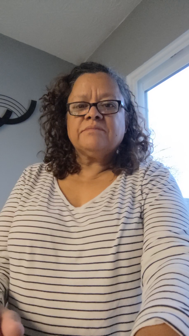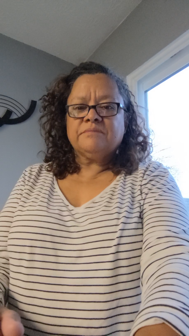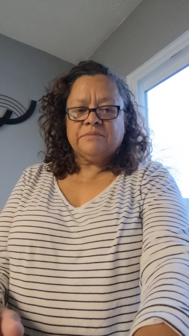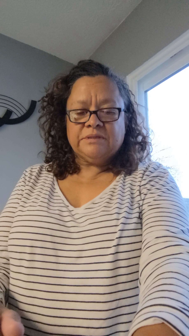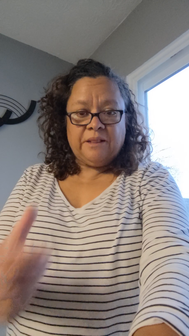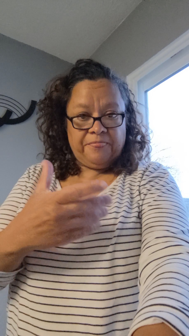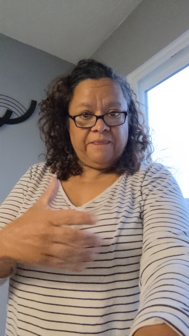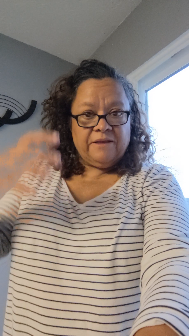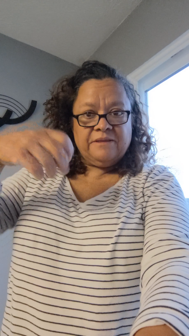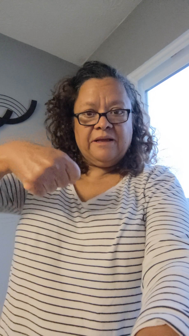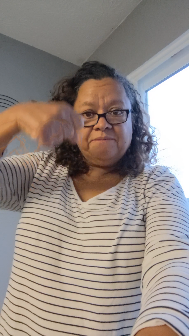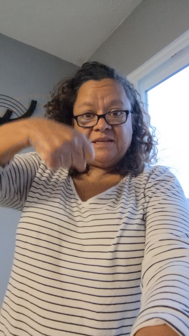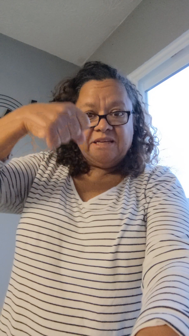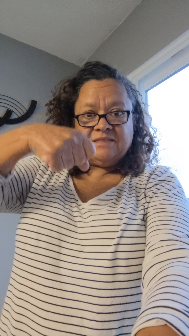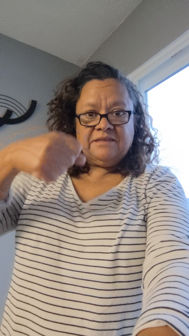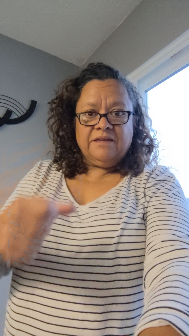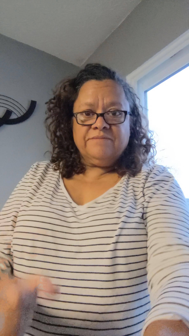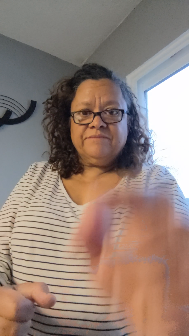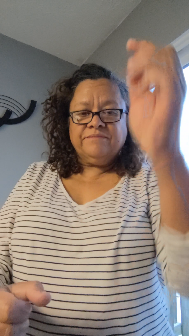basket